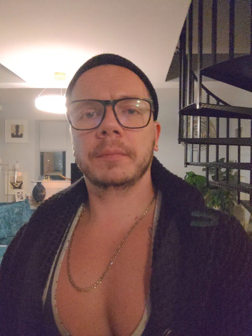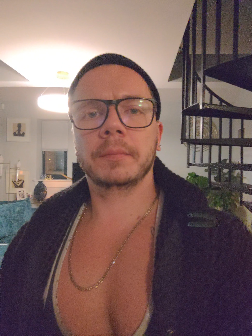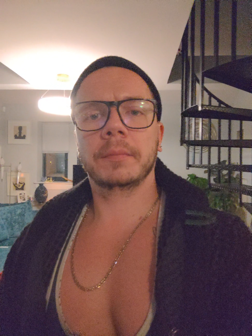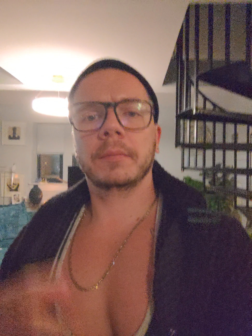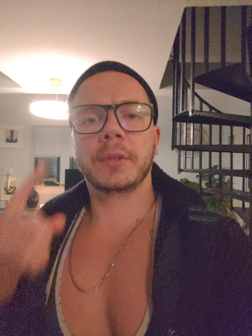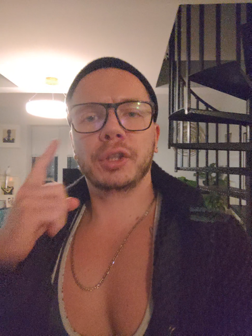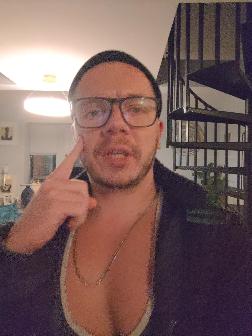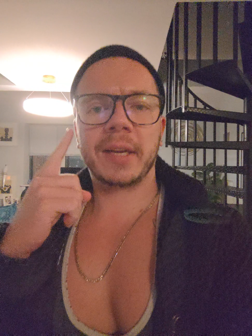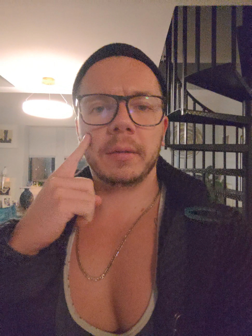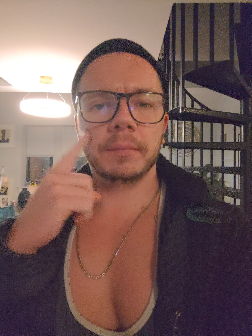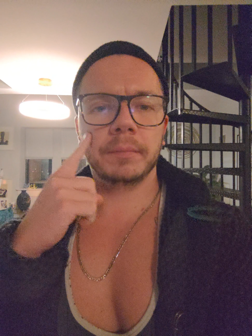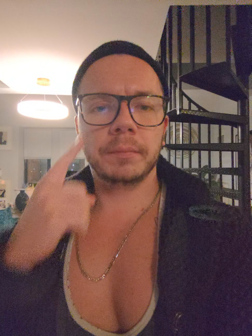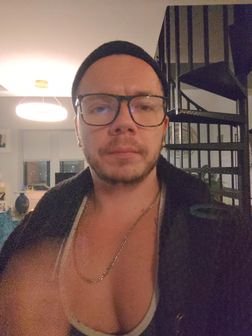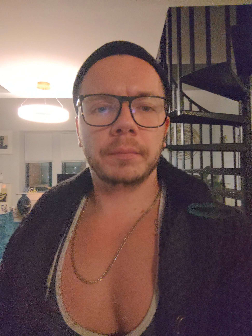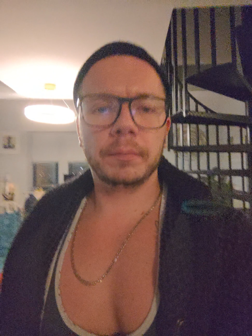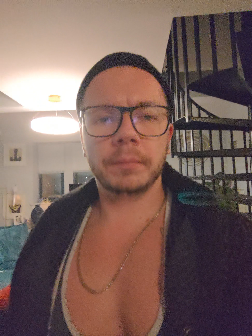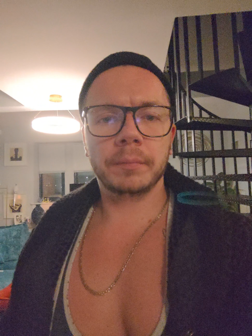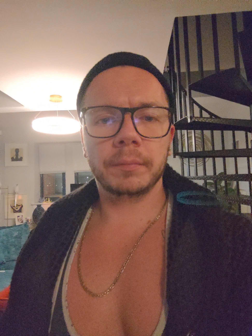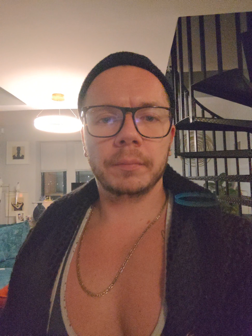cheek